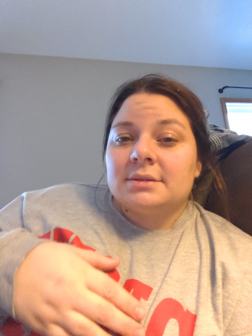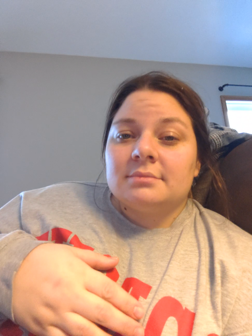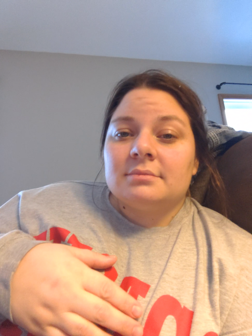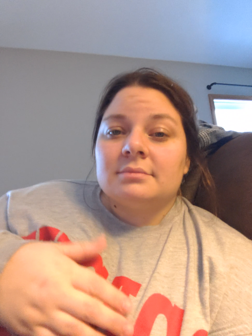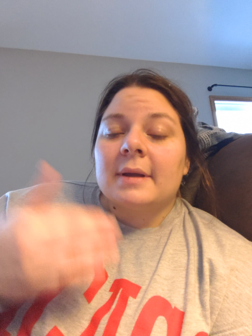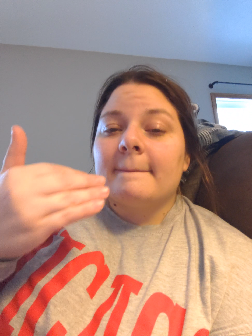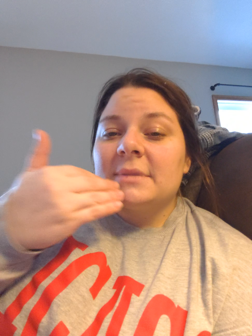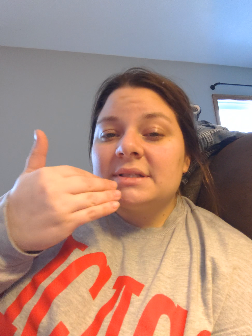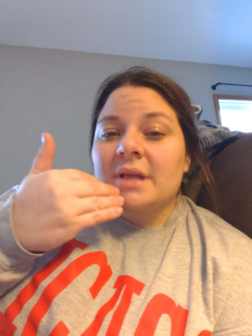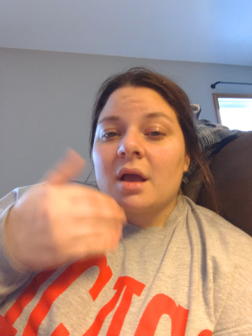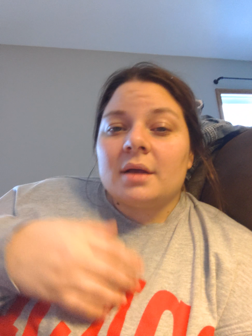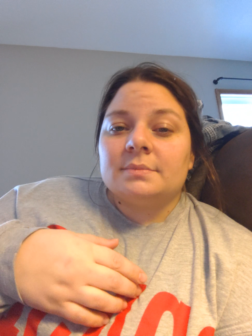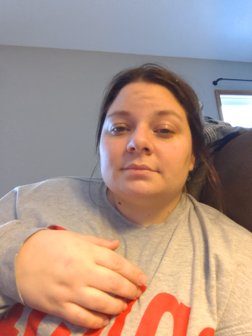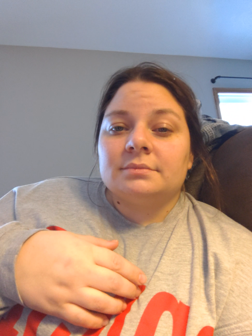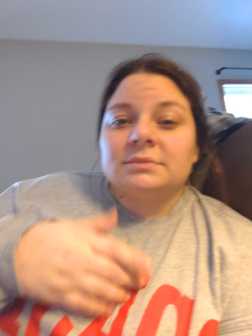pizza